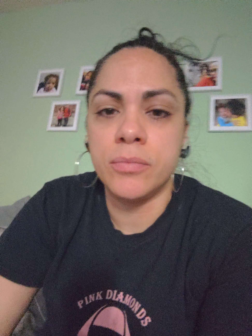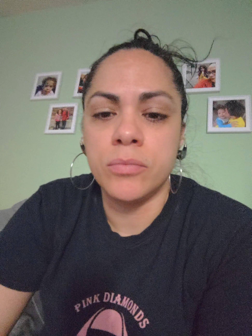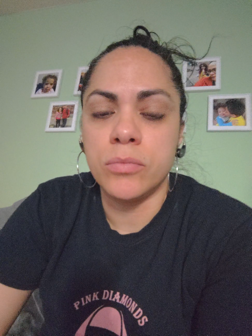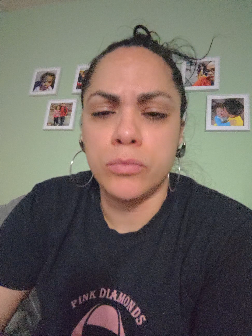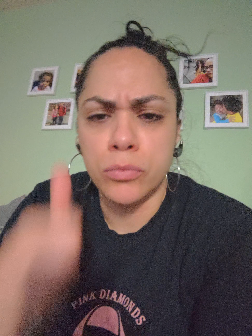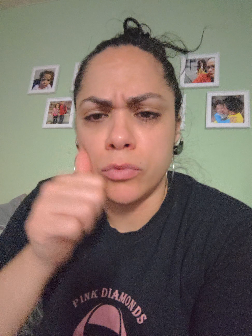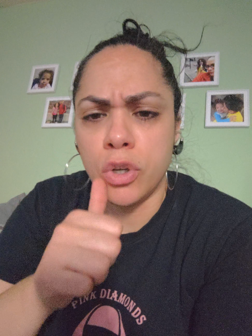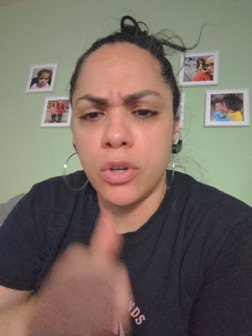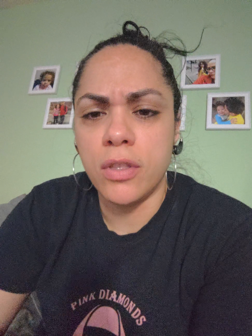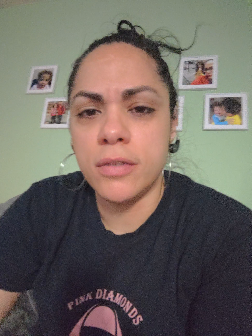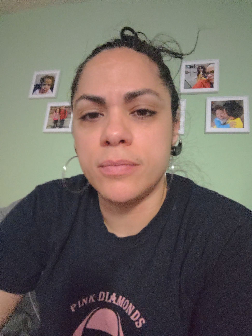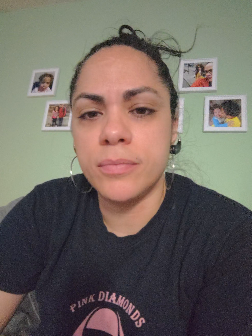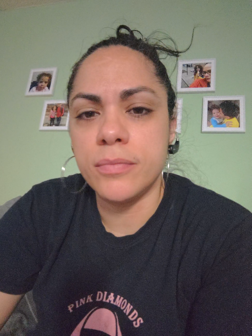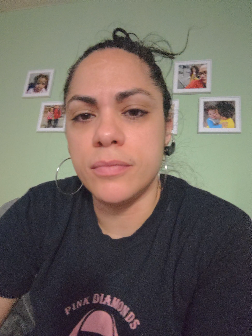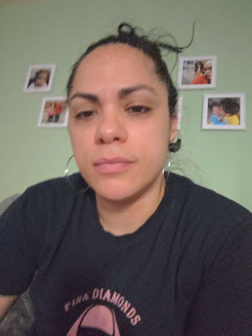girl